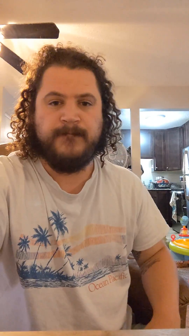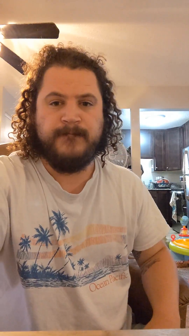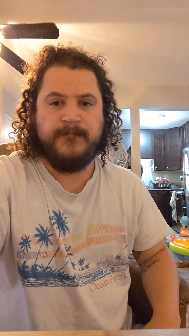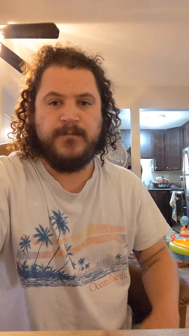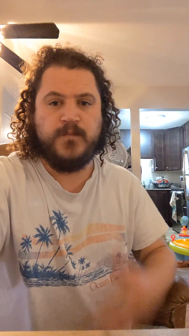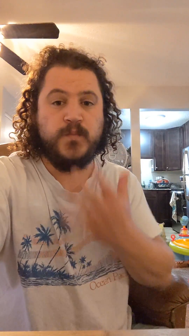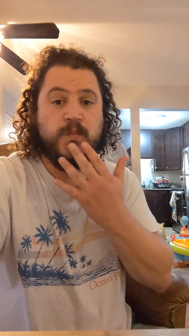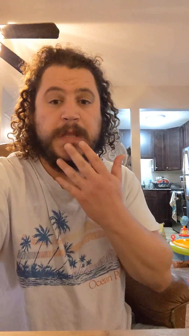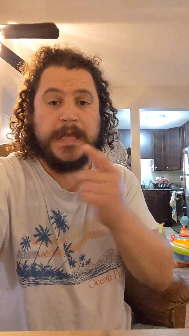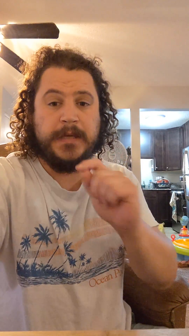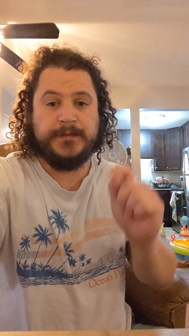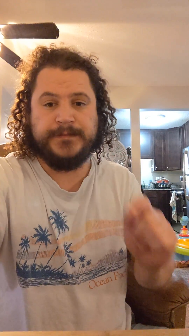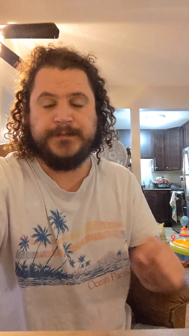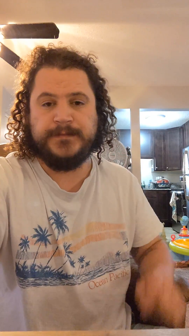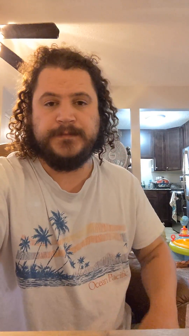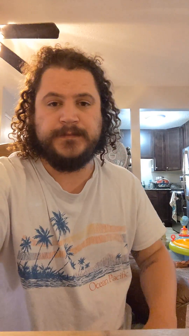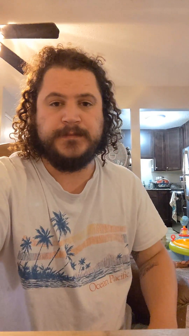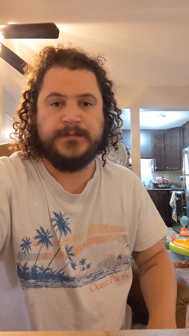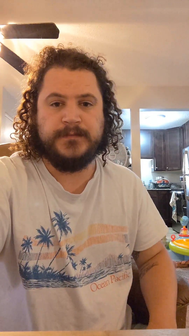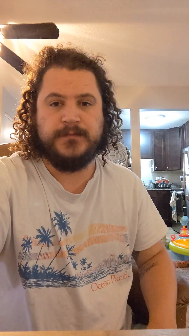crayon